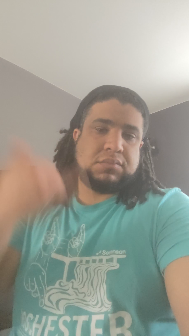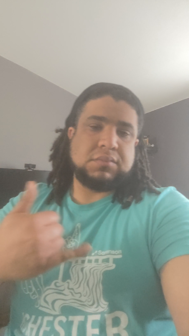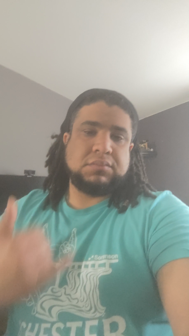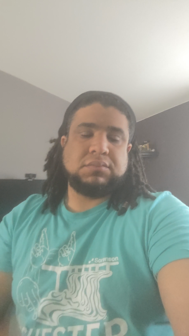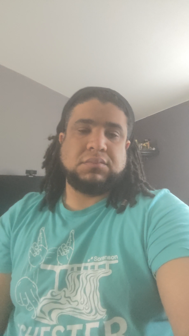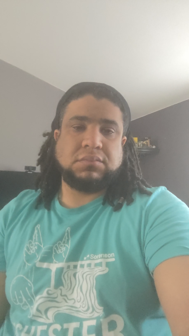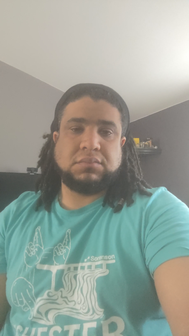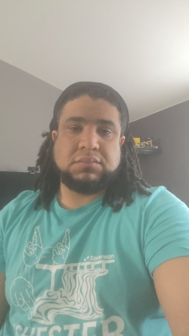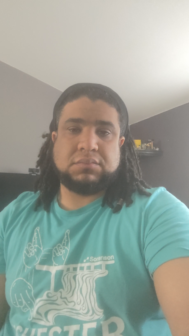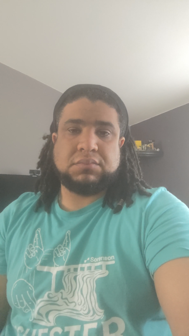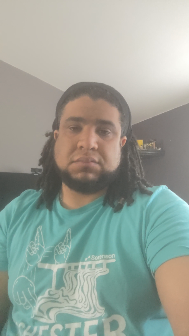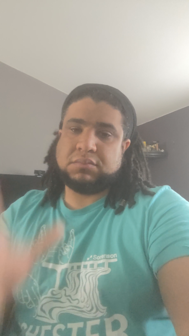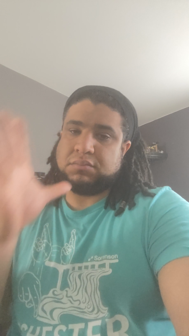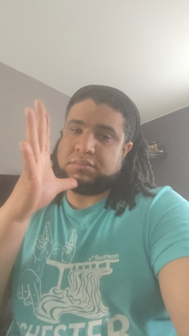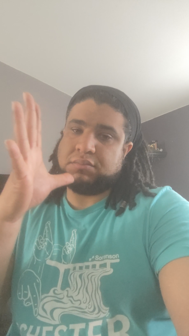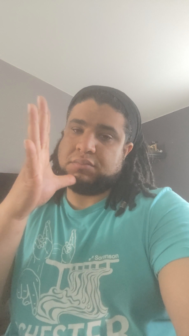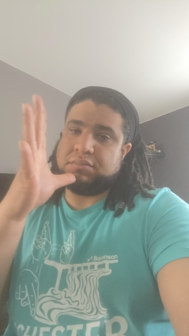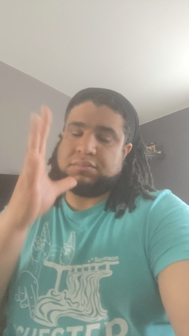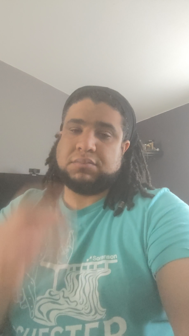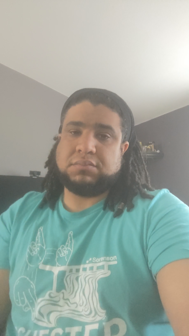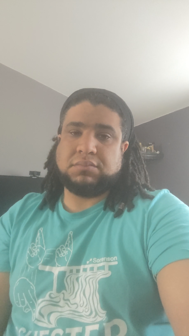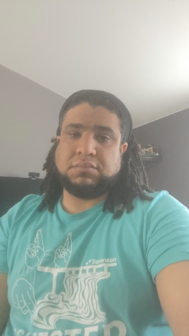mommy